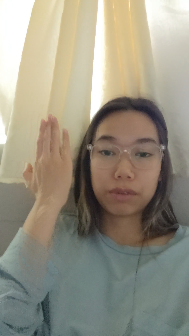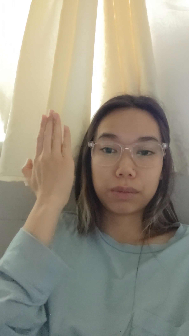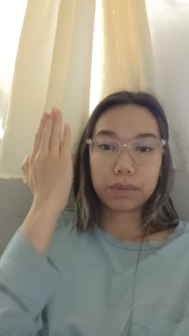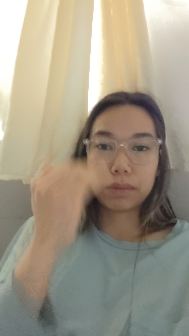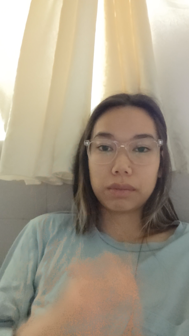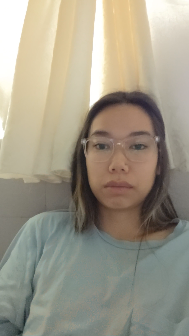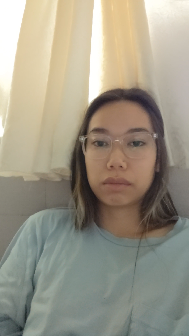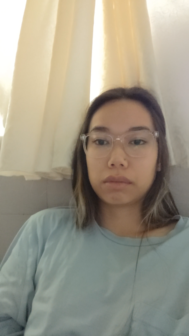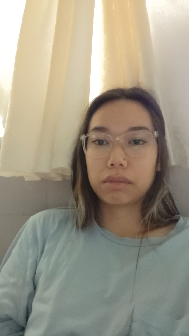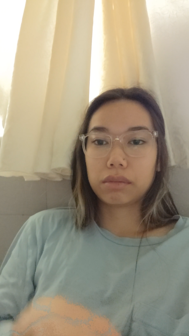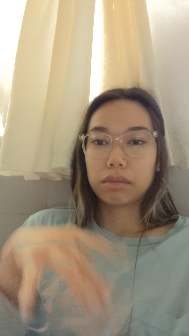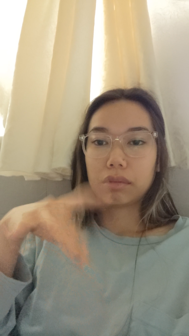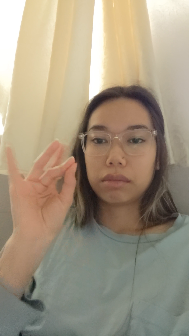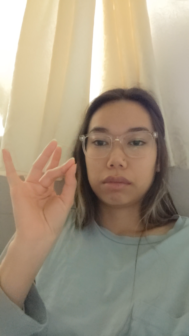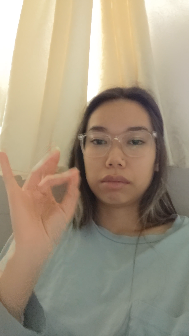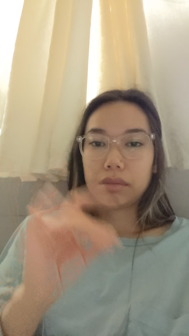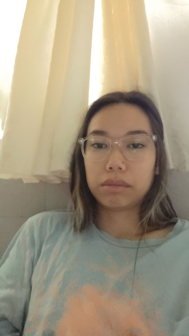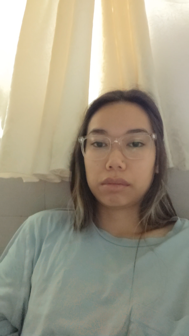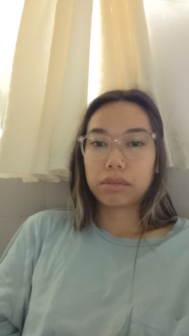pick